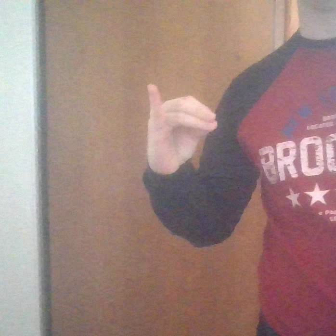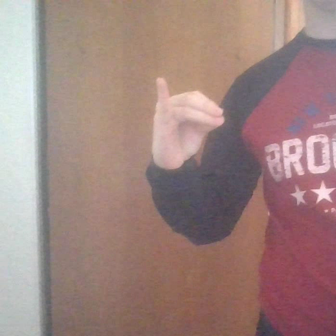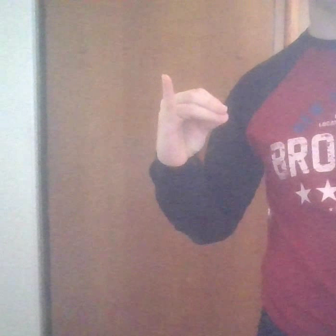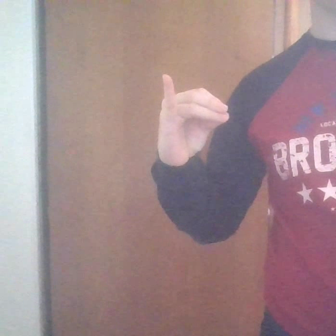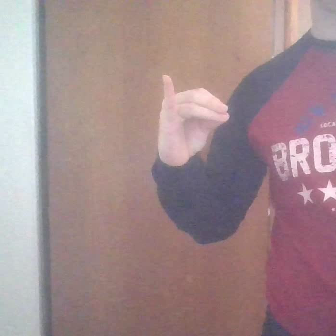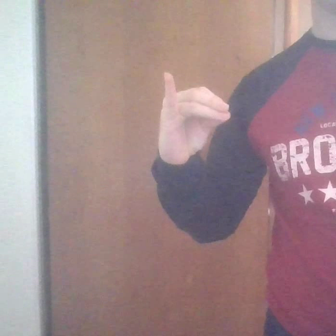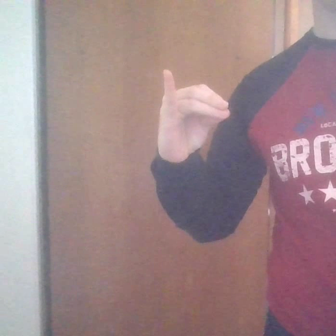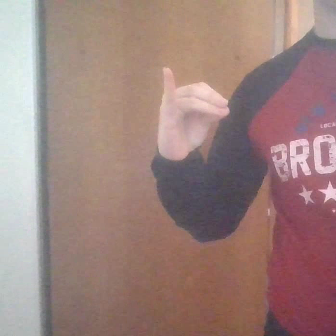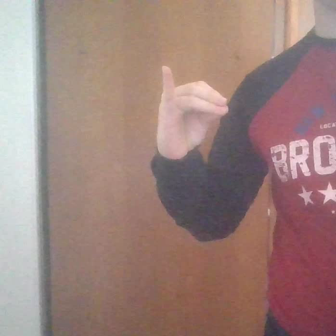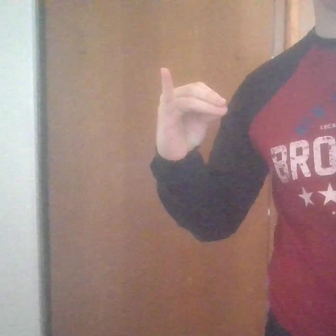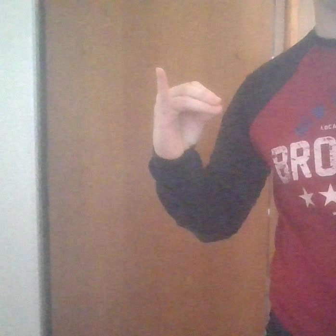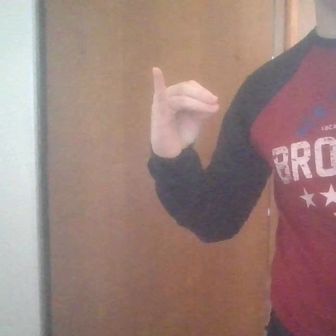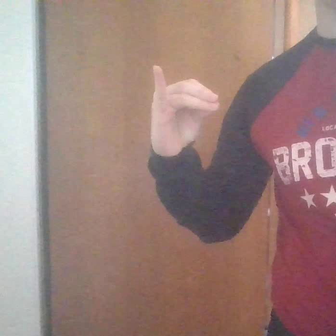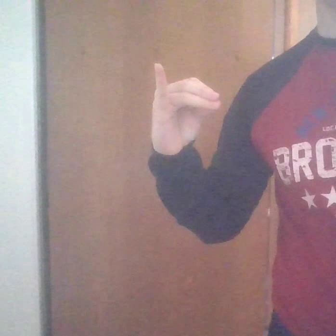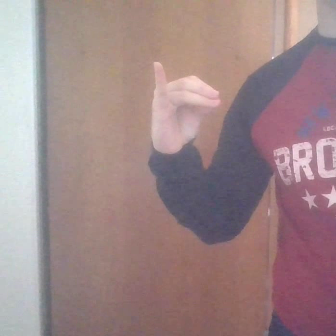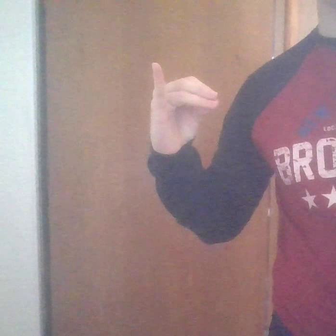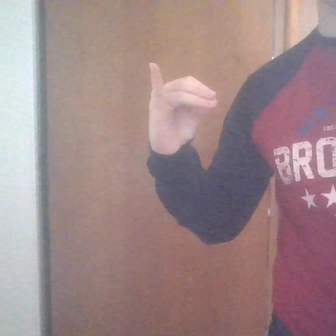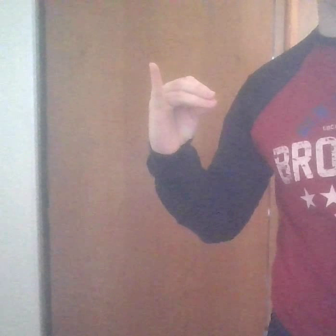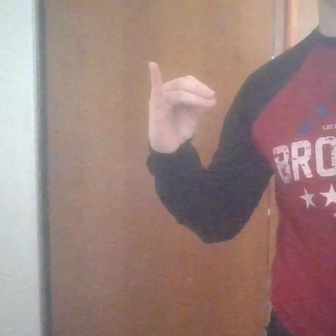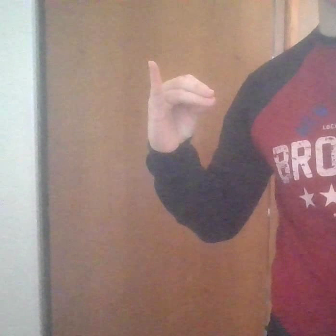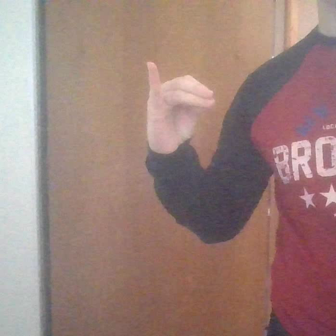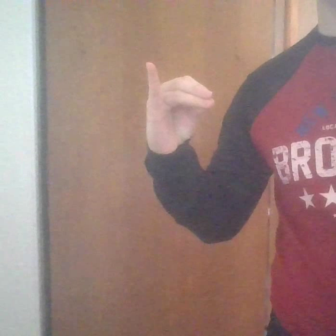Ю